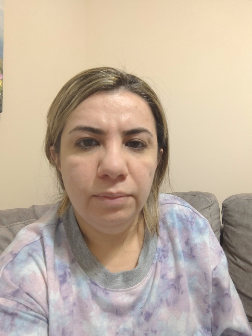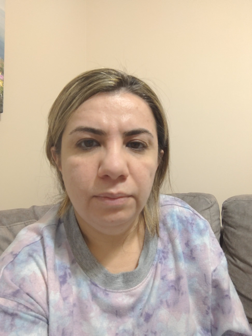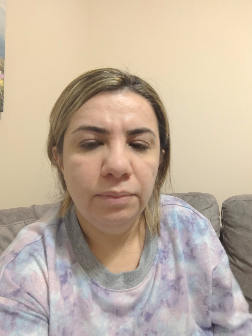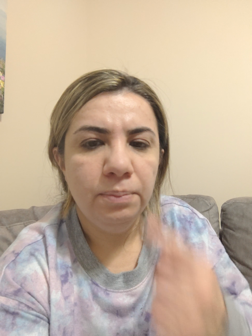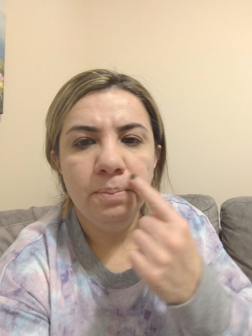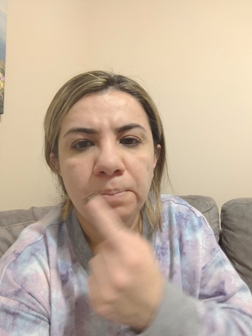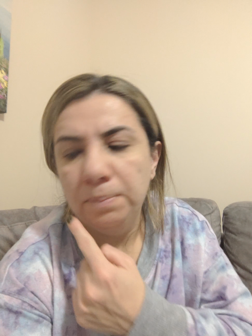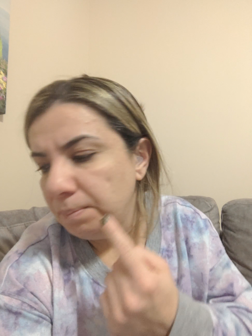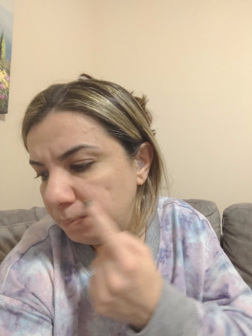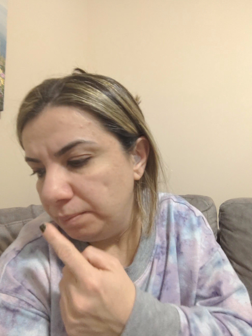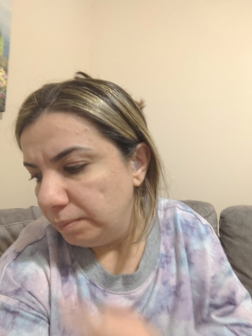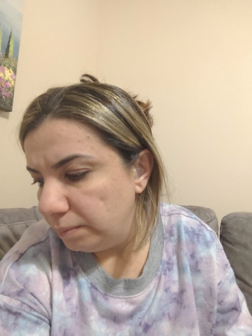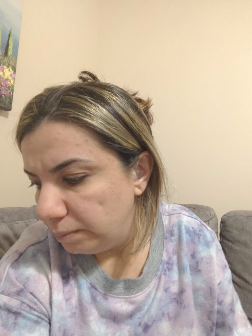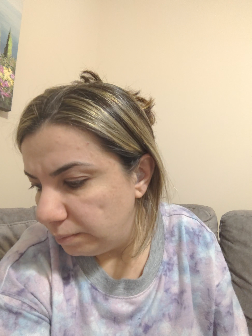mouth